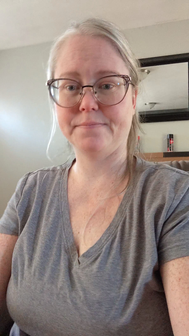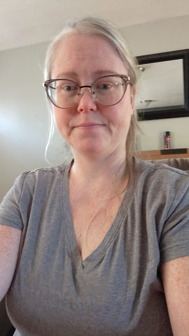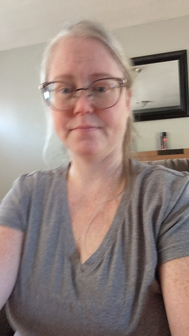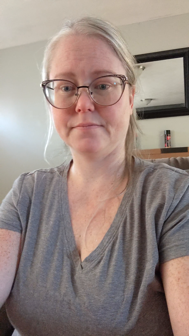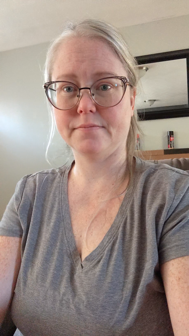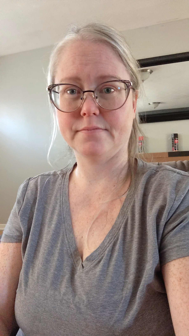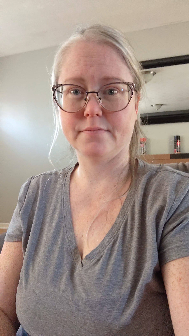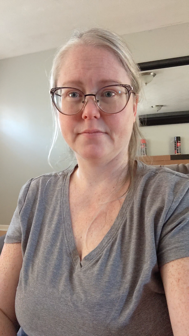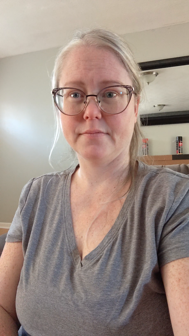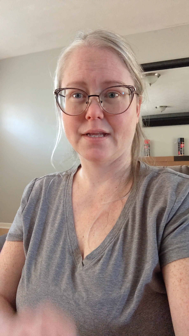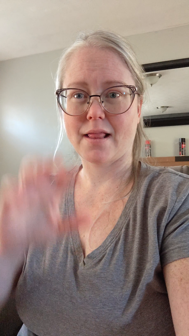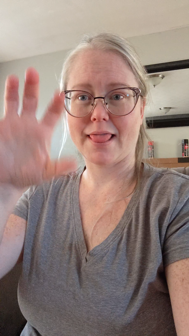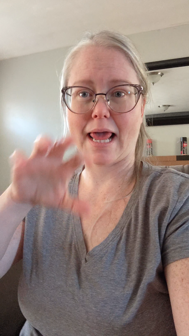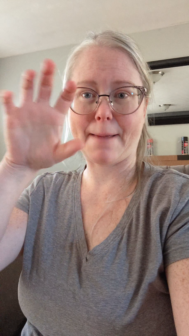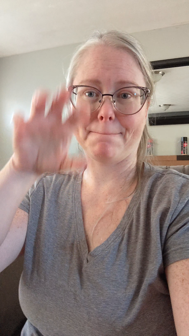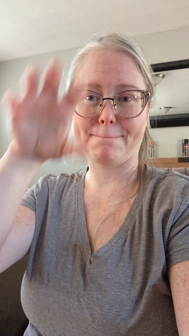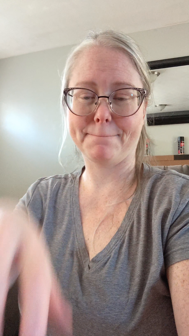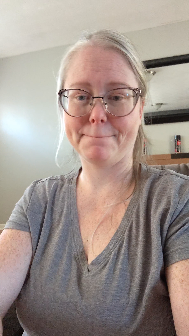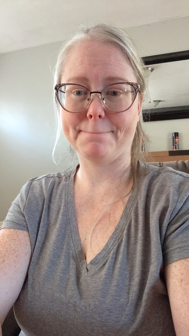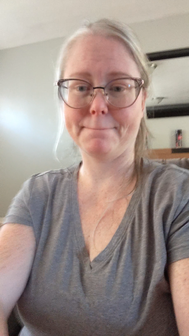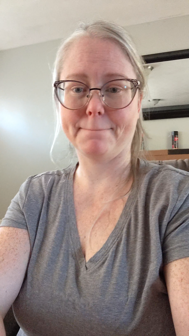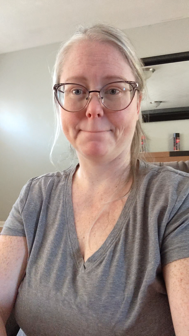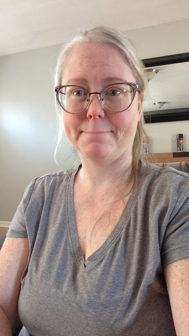climb